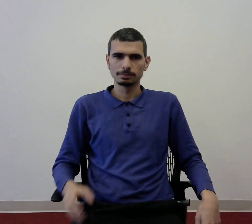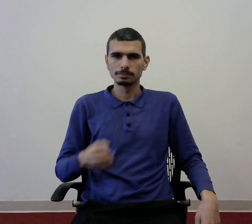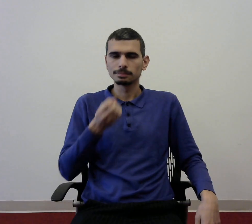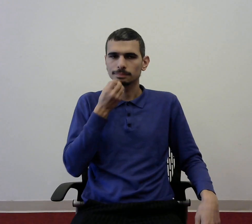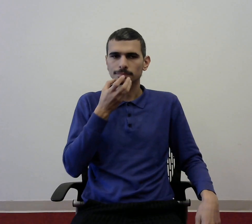bakı